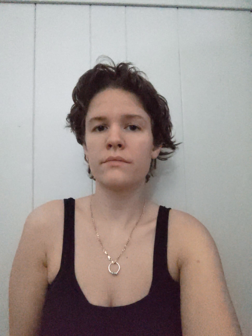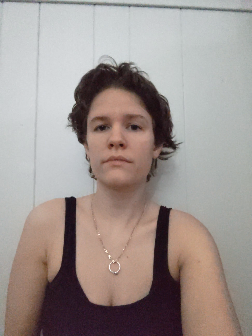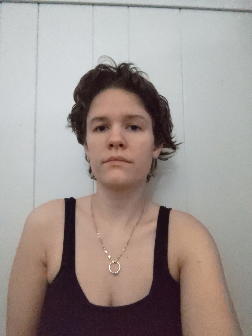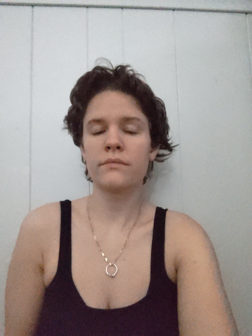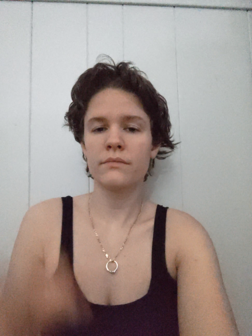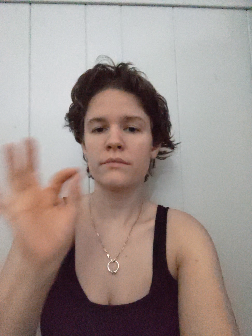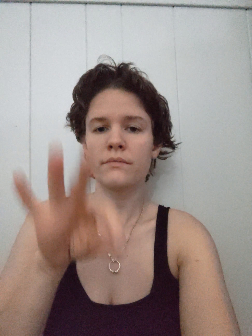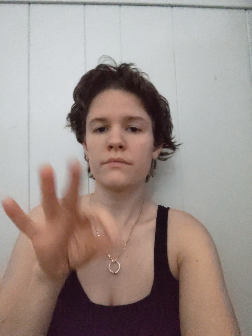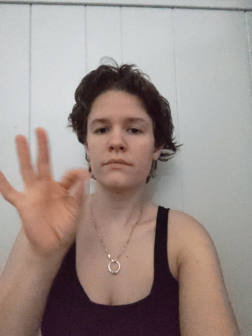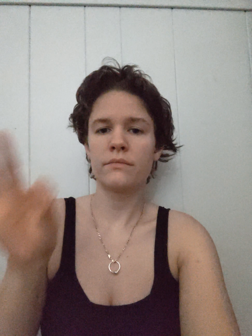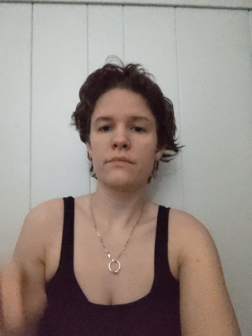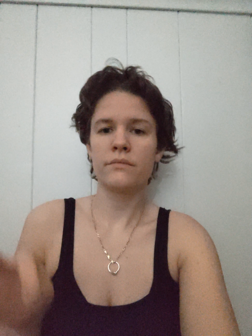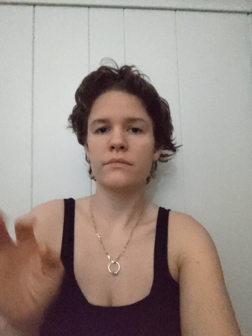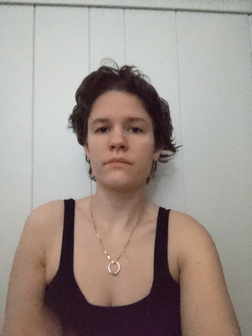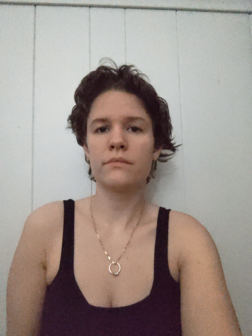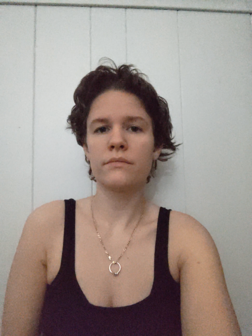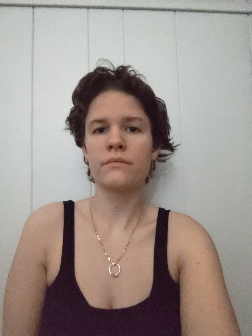french fries